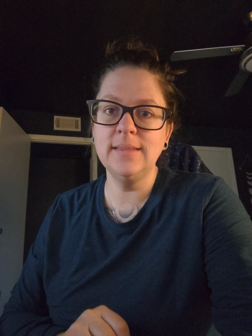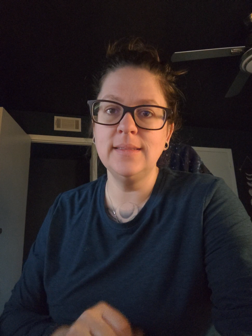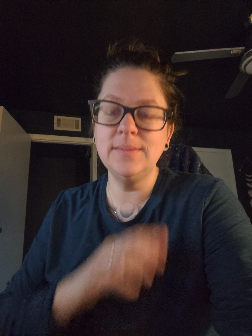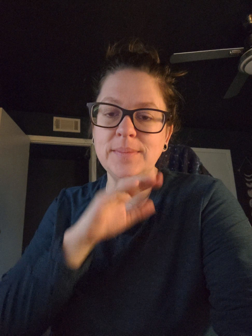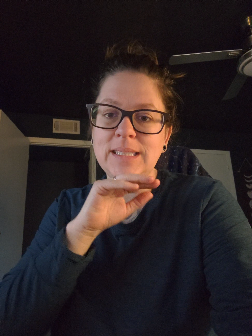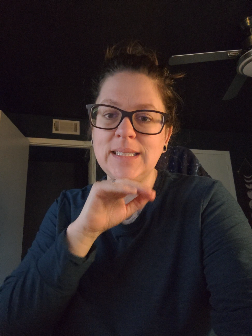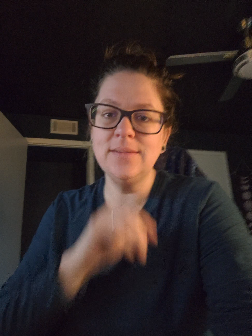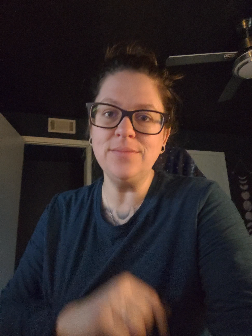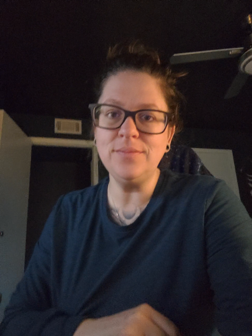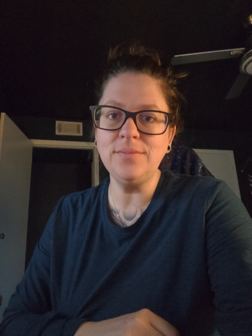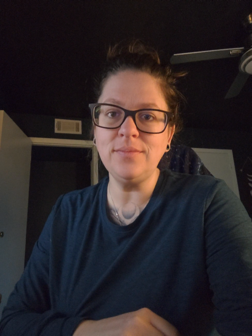pig